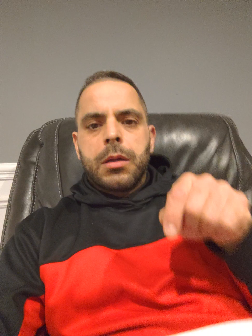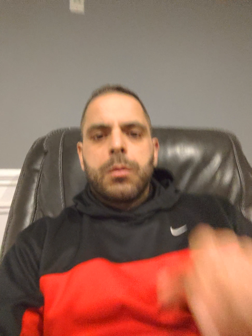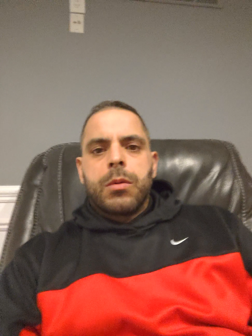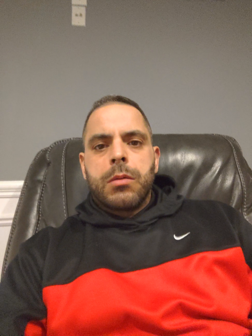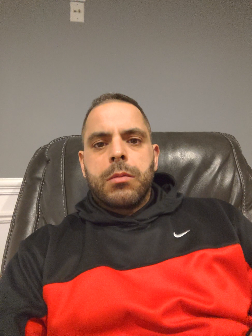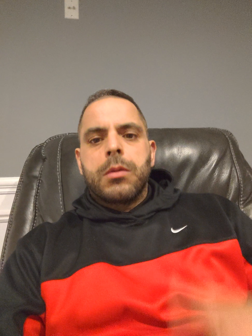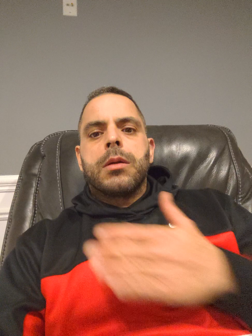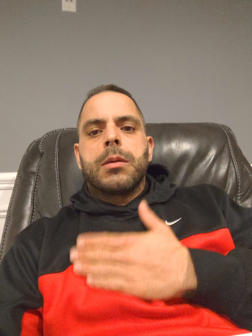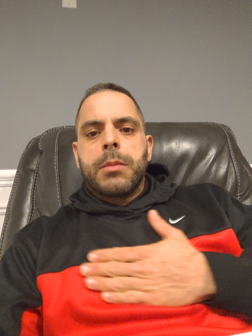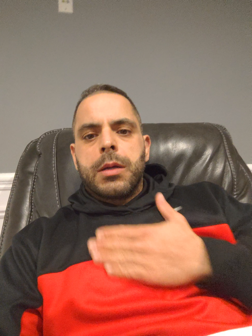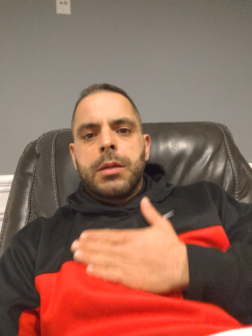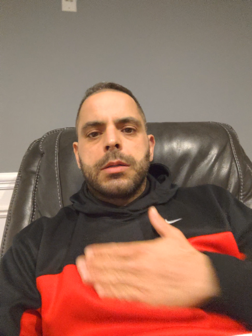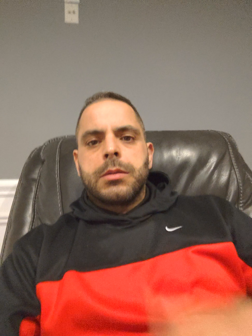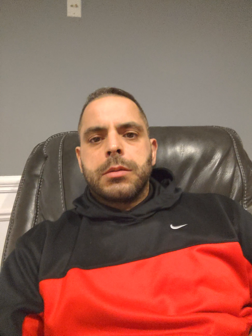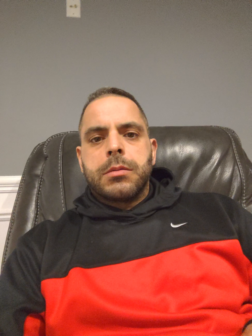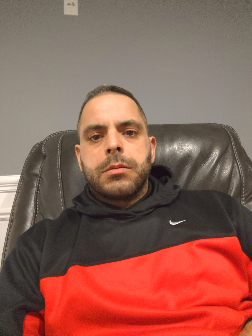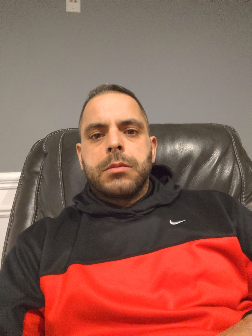please